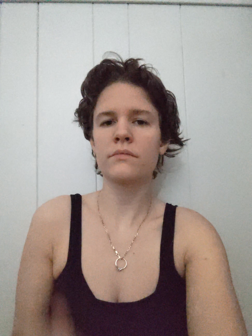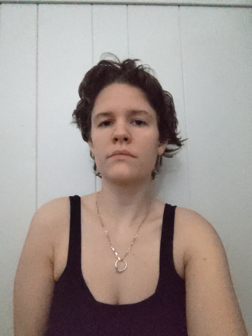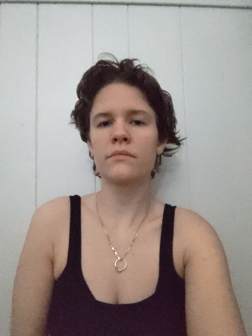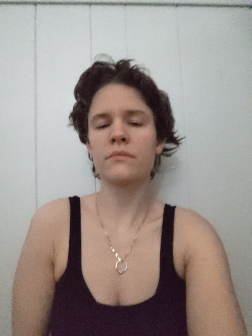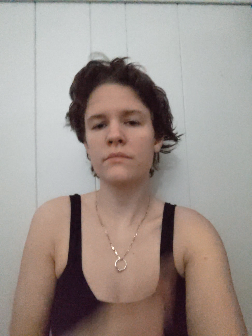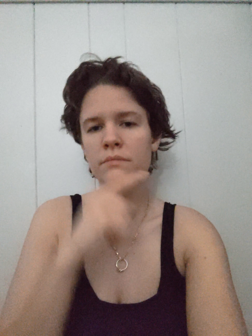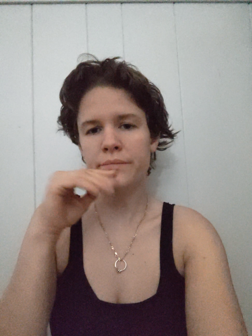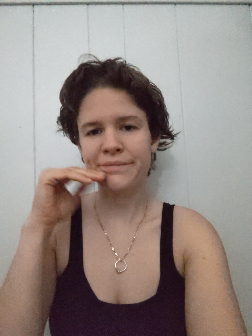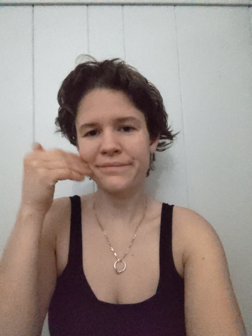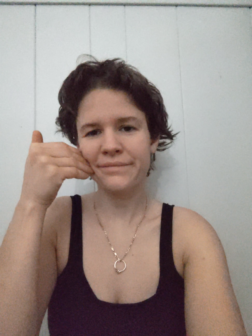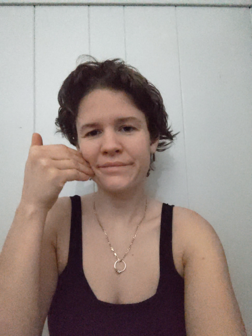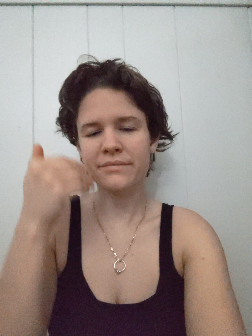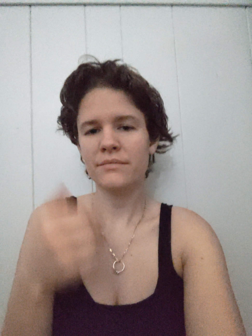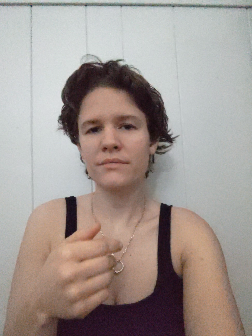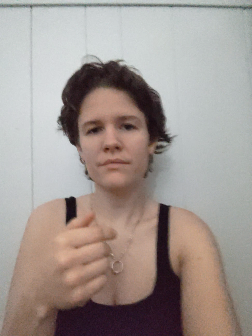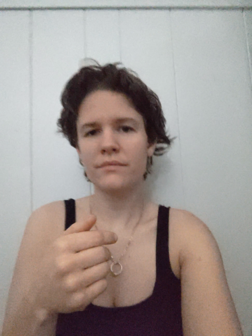smile